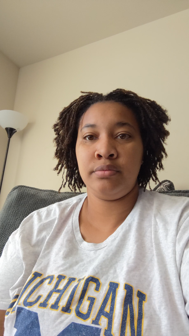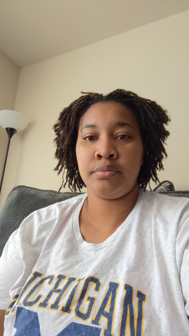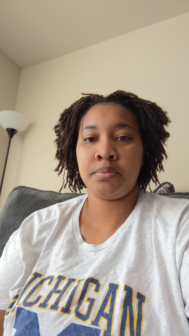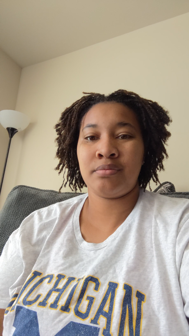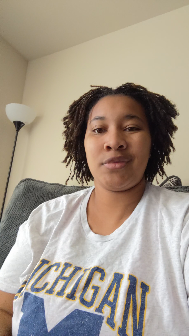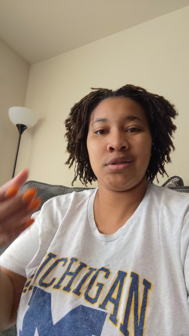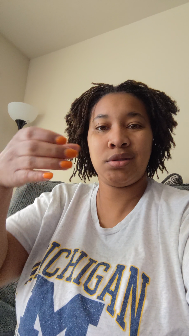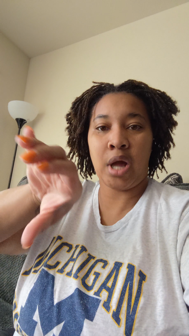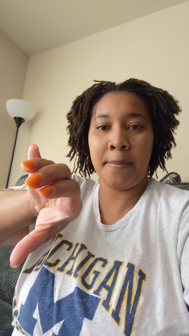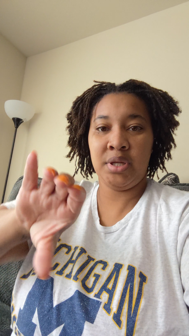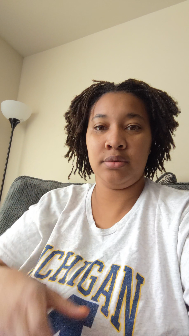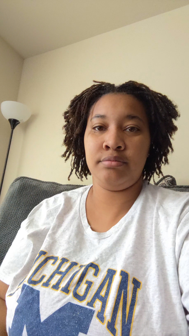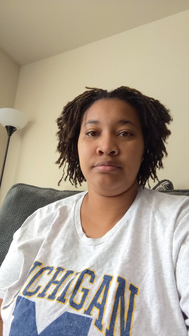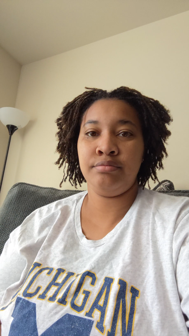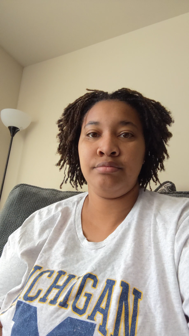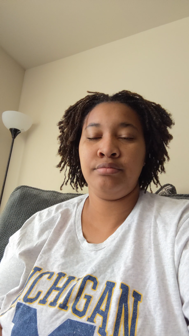dump